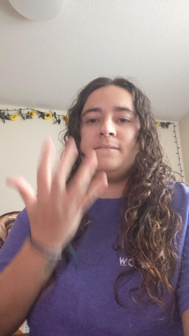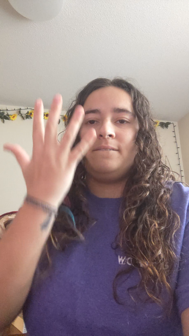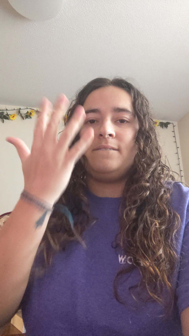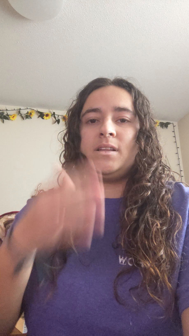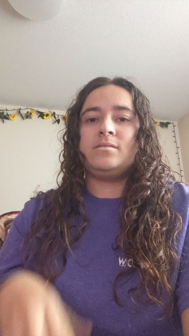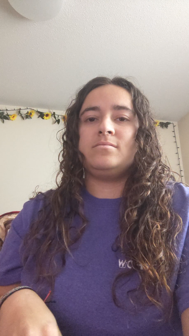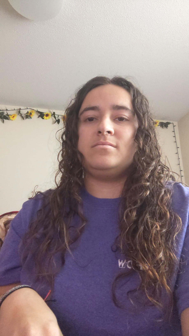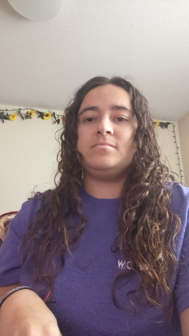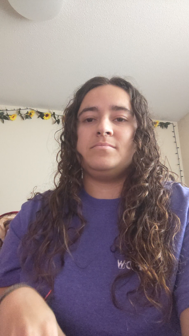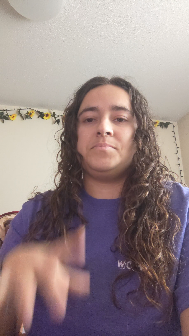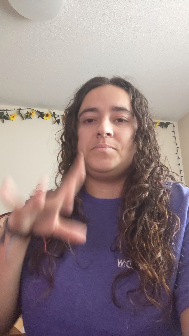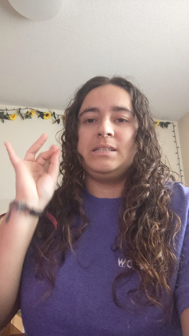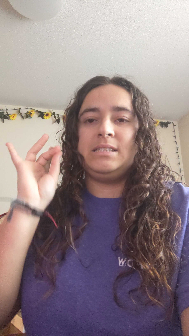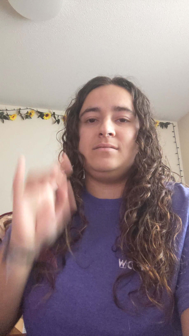pick